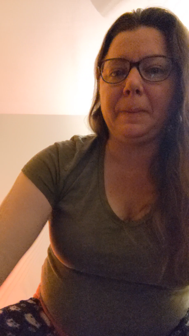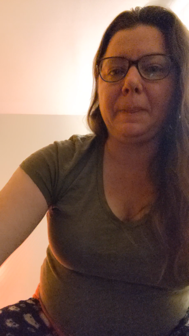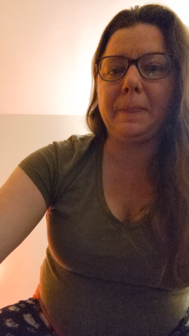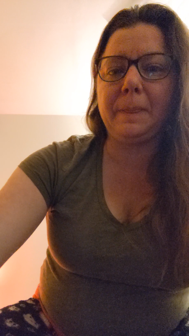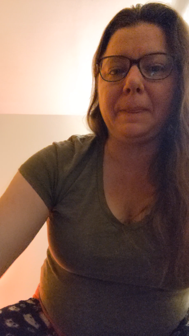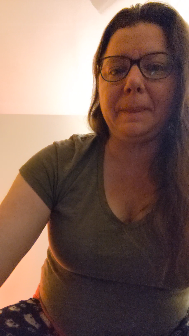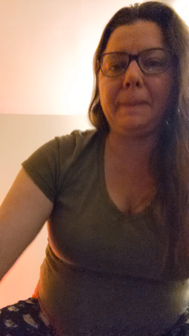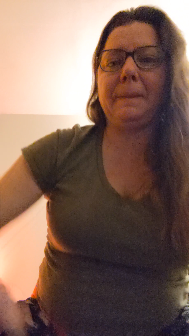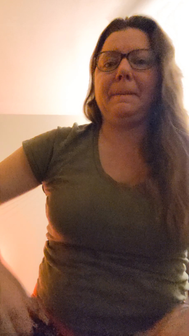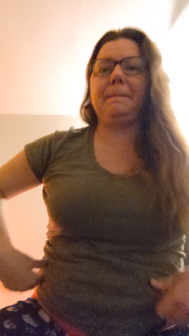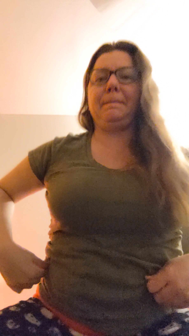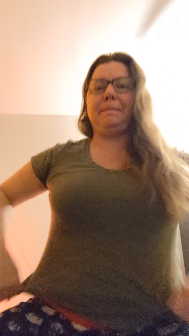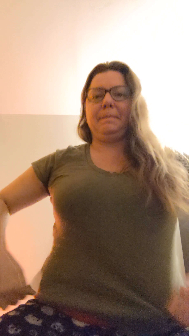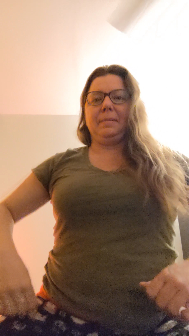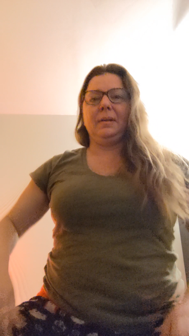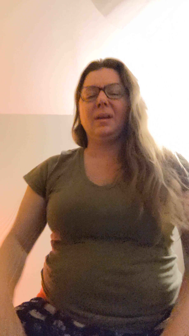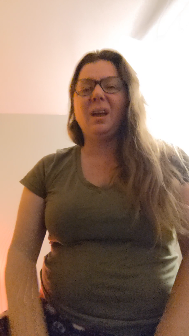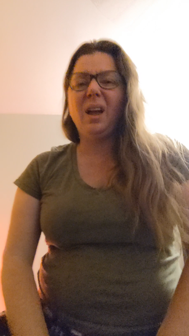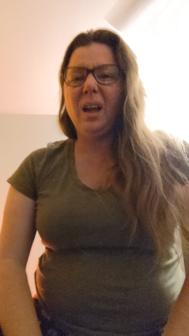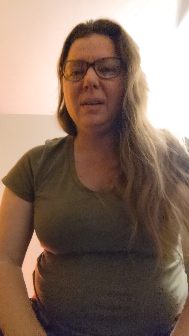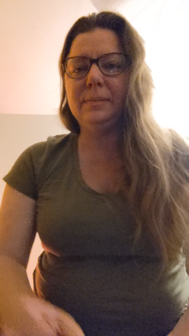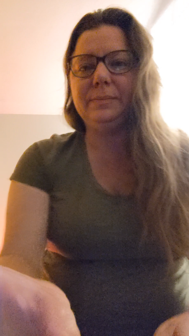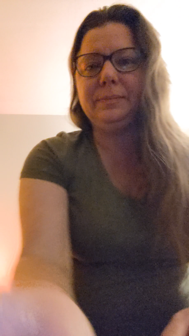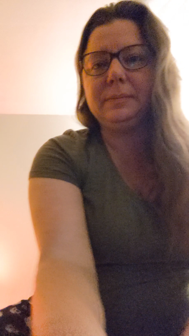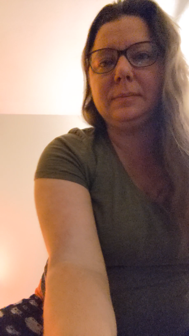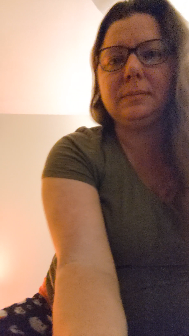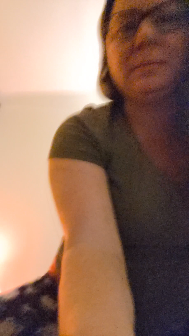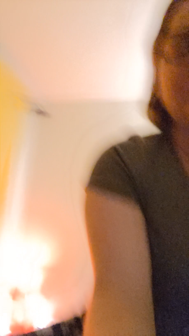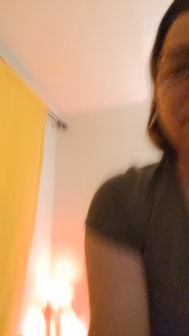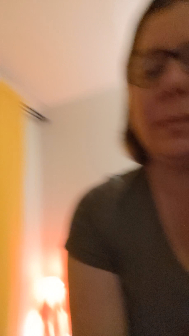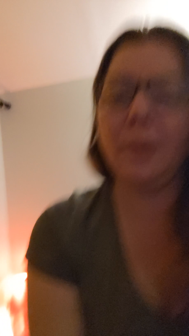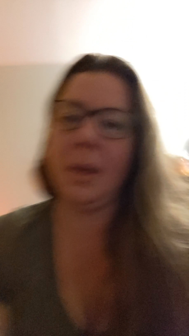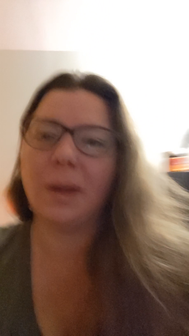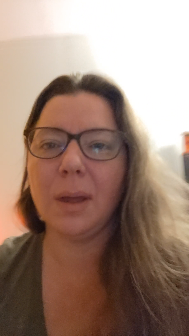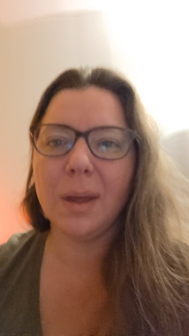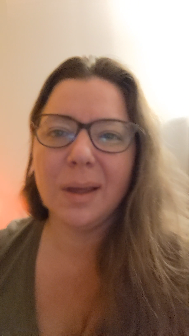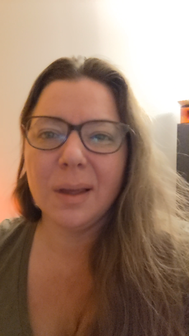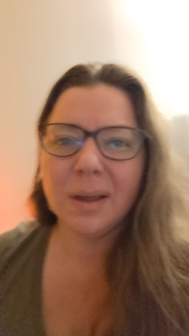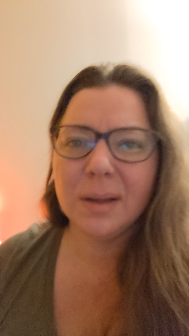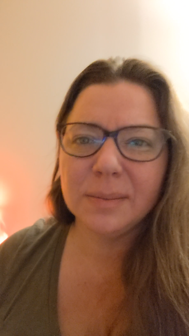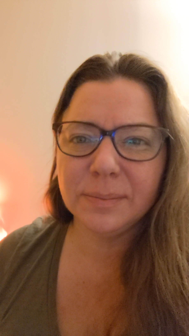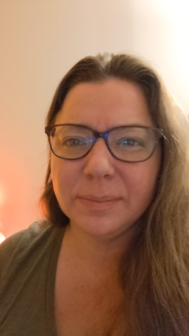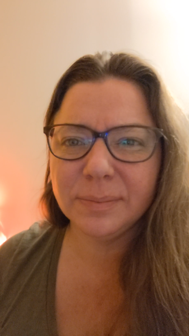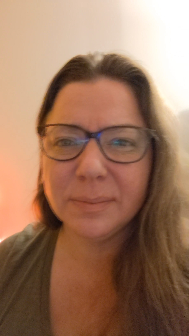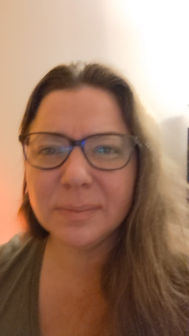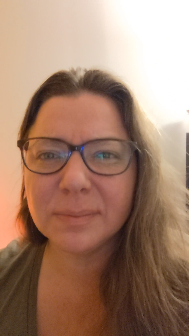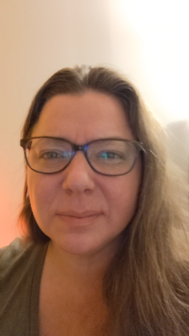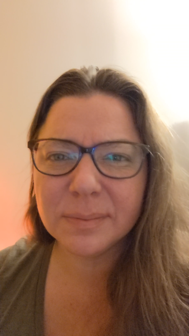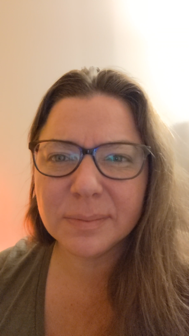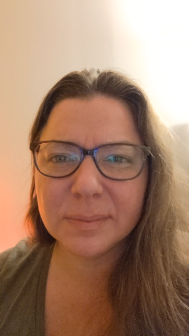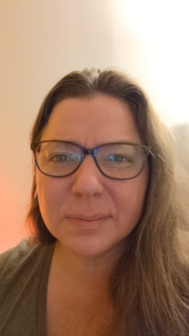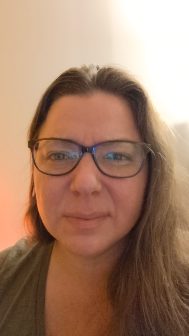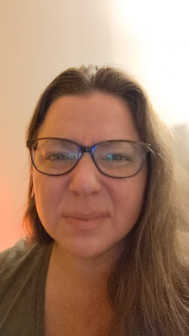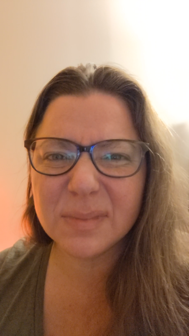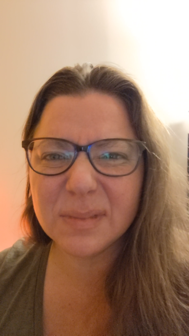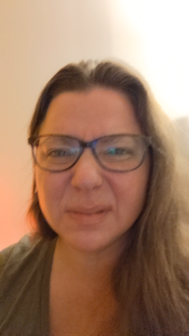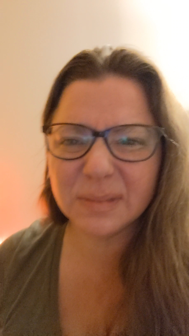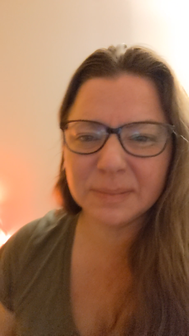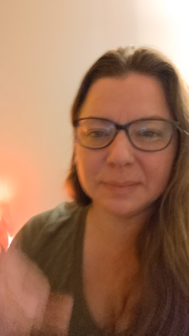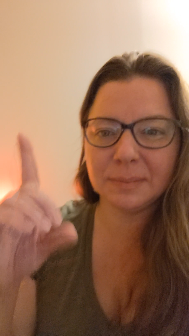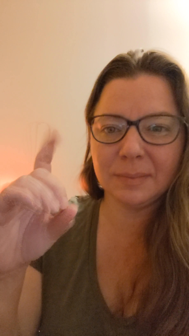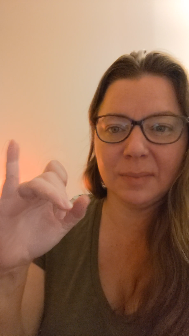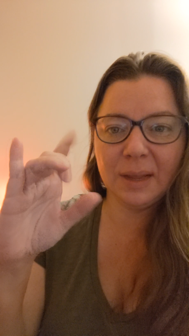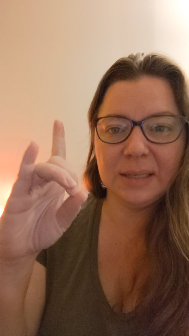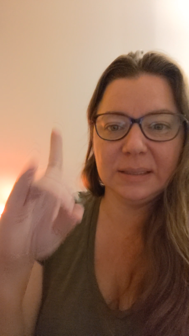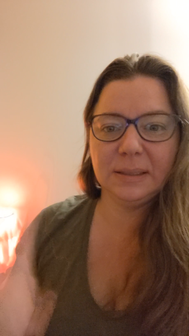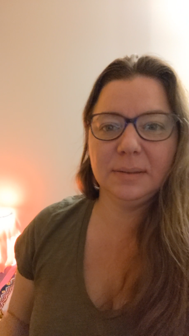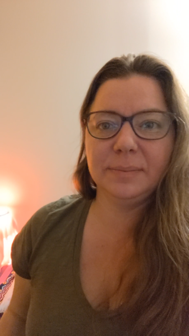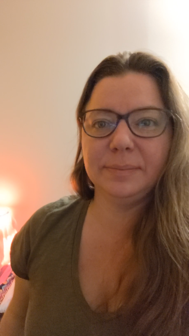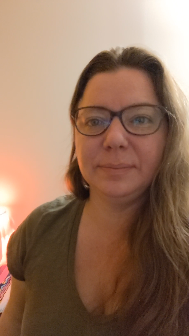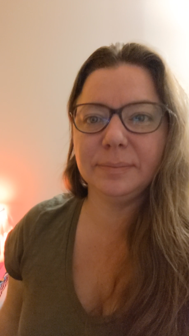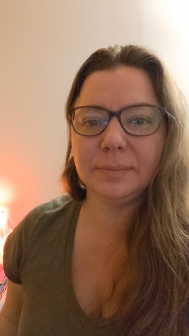did